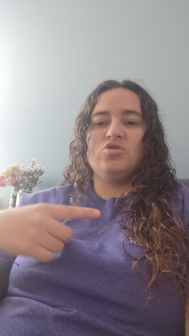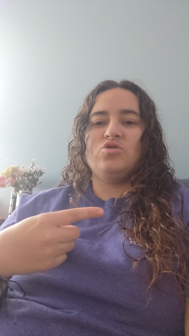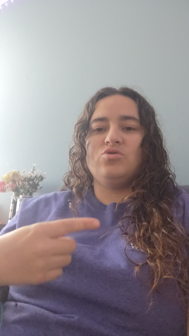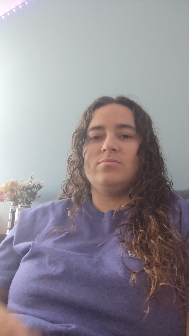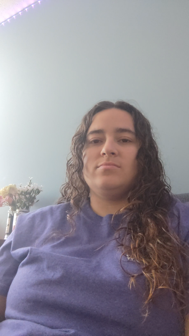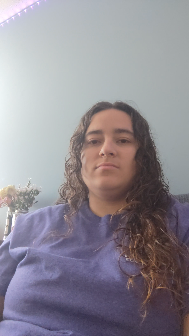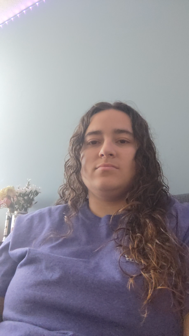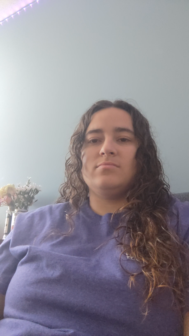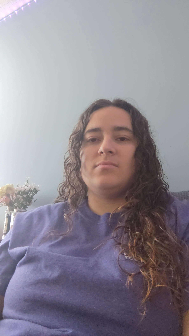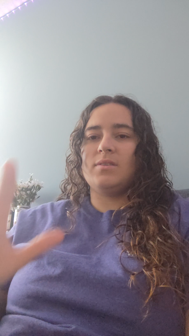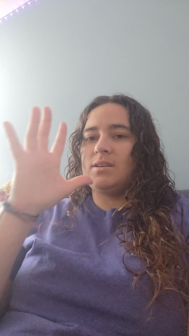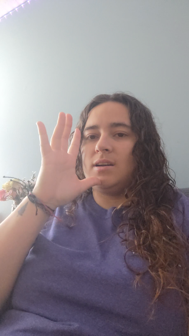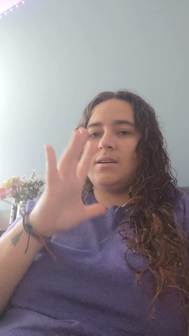lady